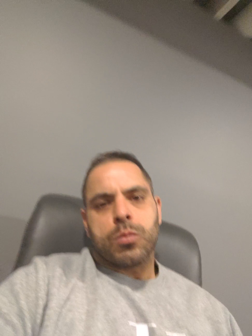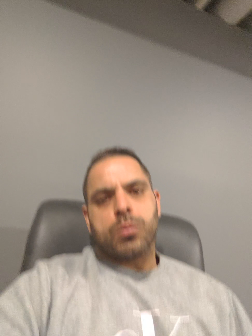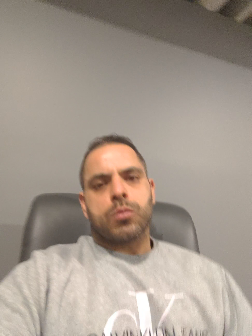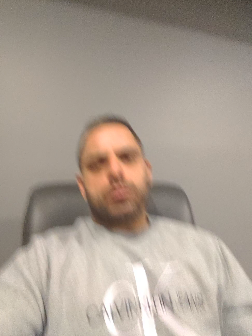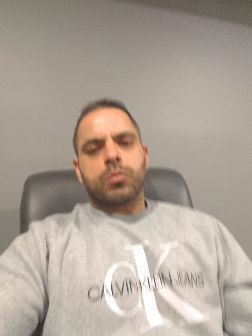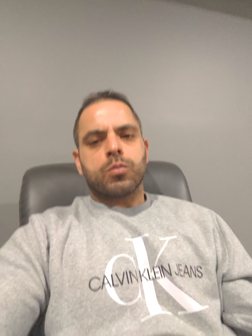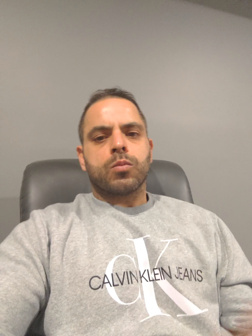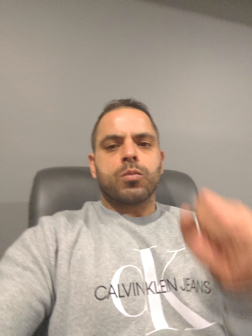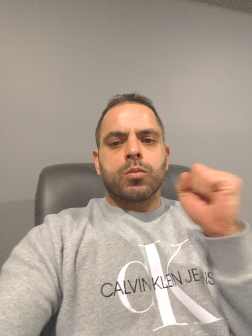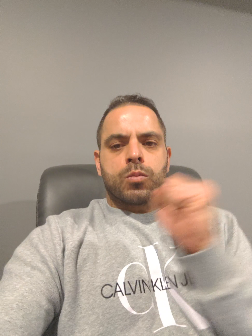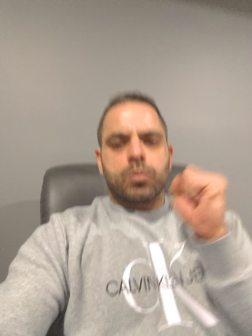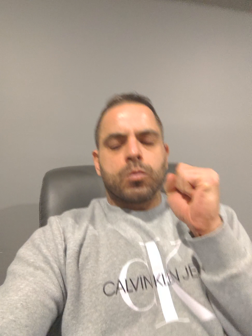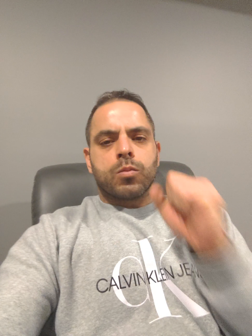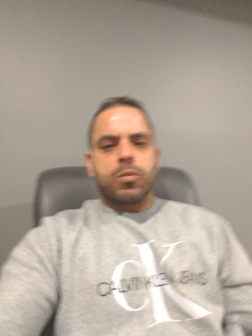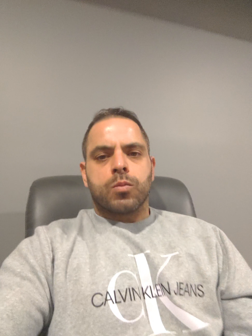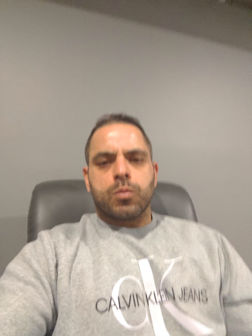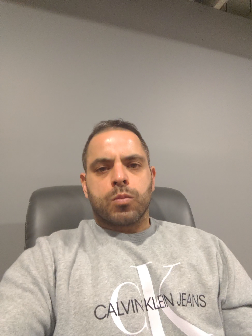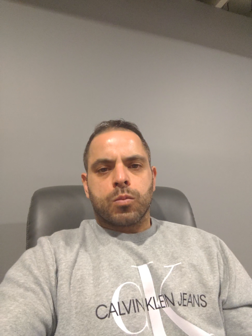refrigerator